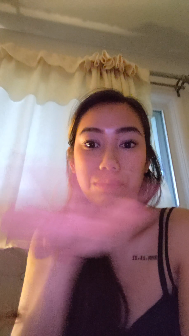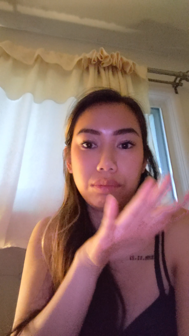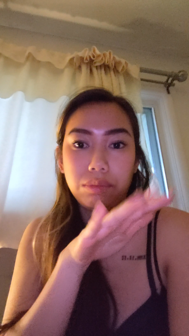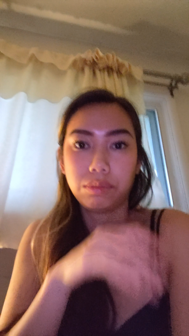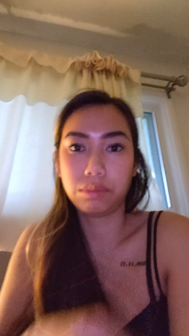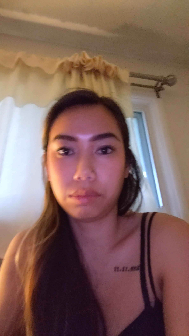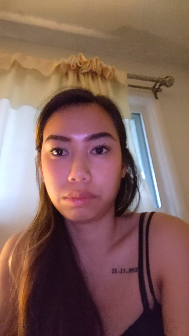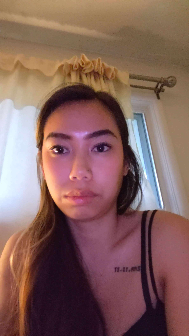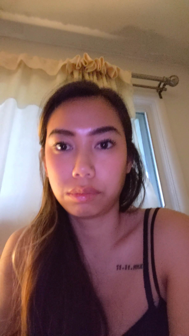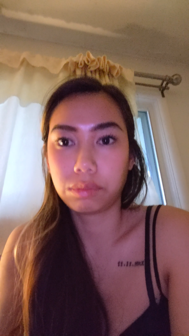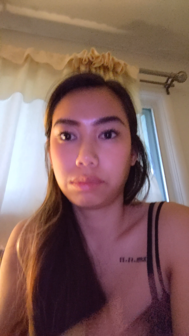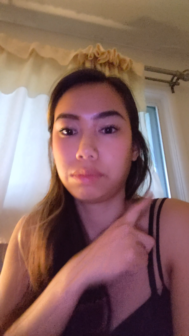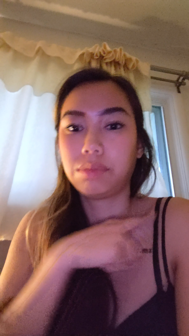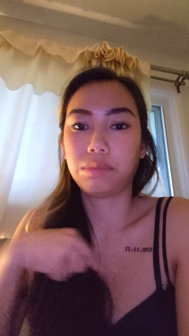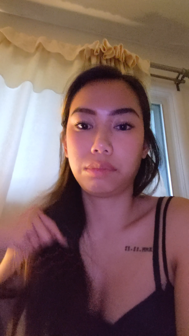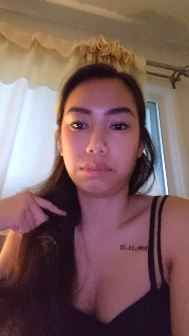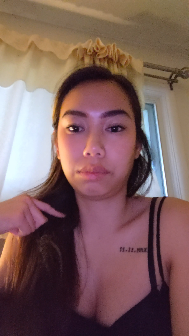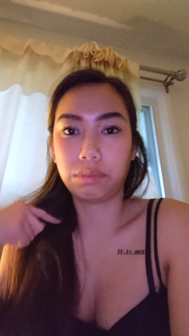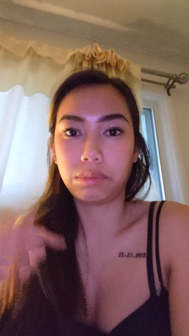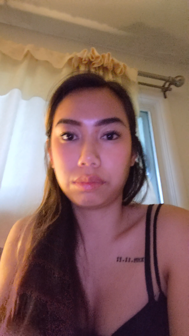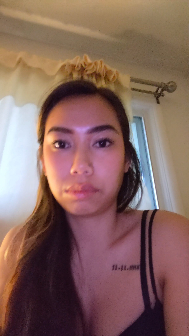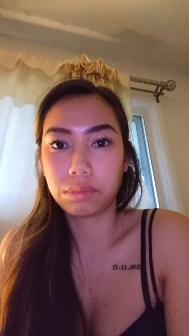necklace